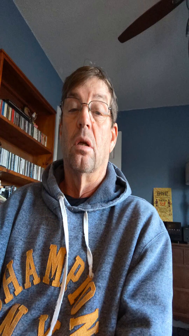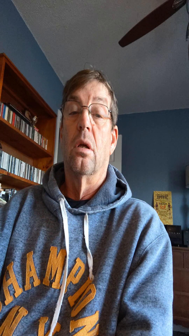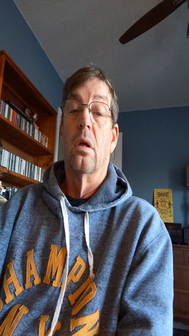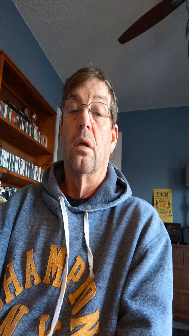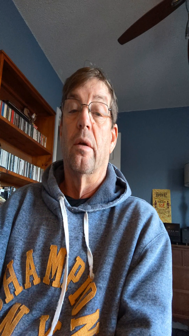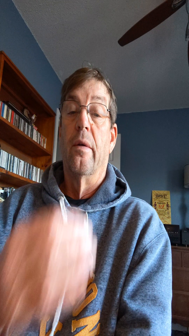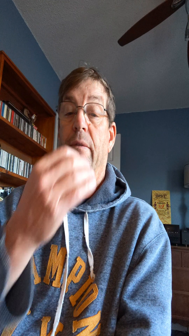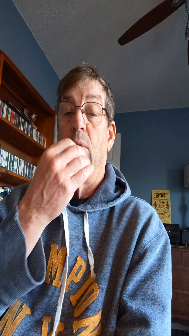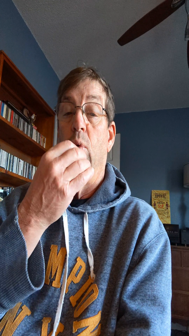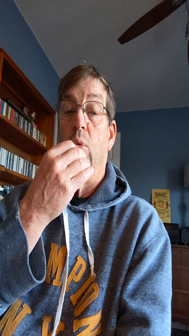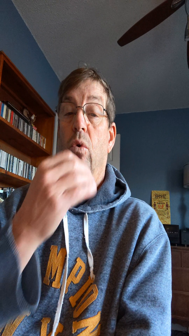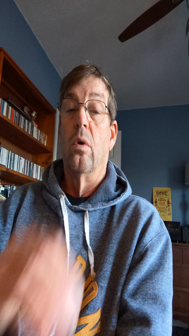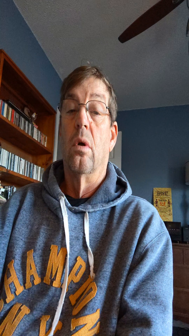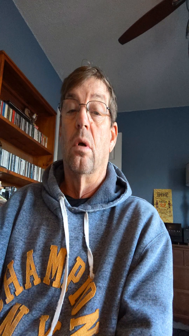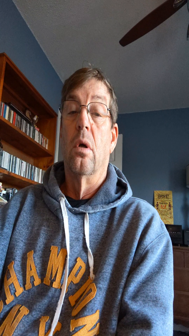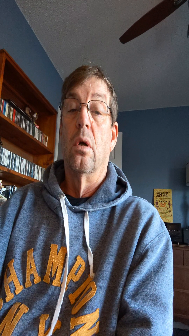food